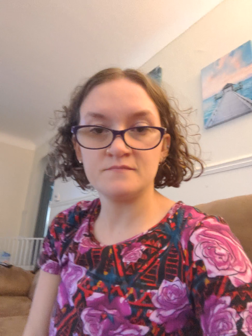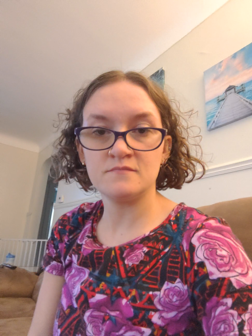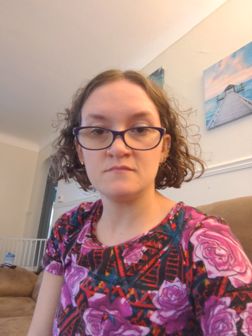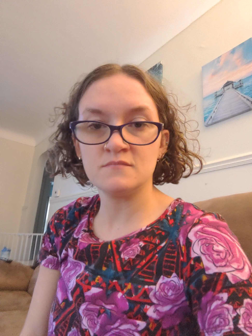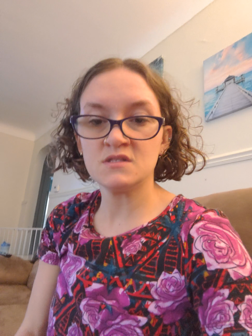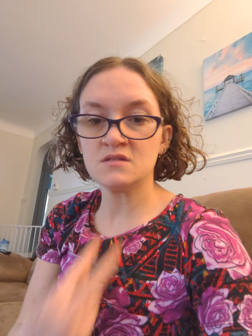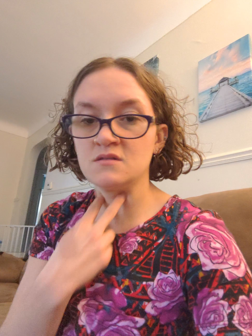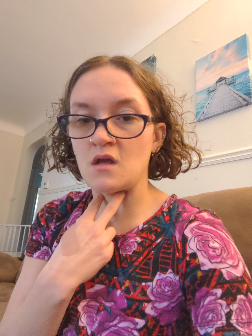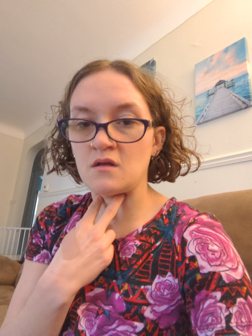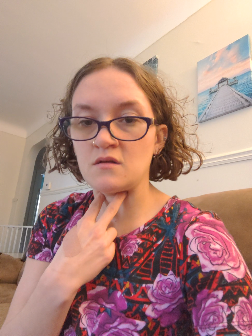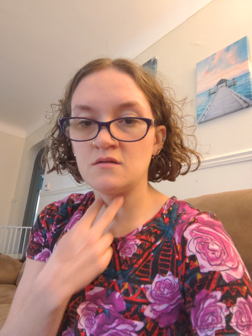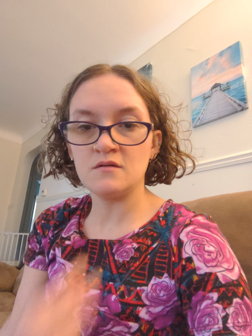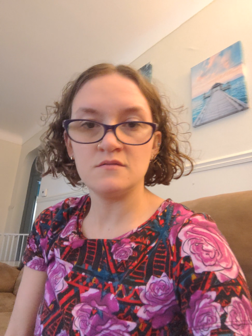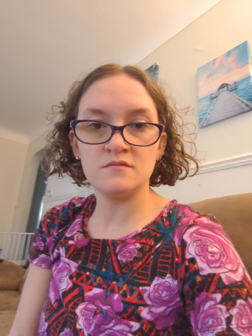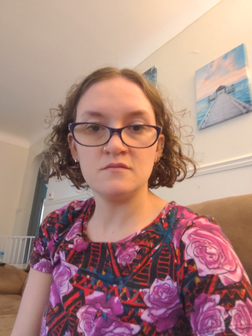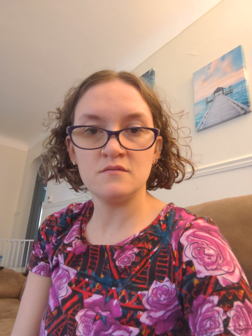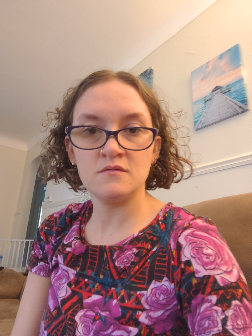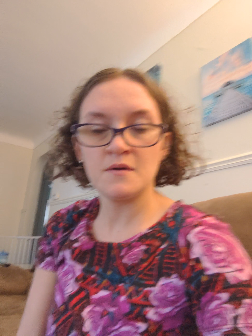stuck